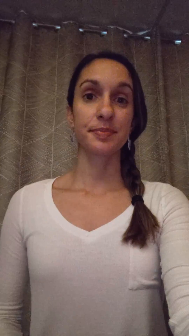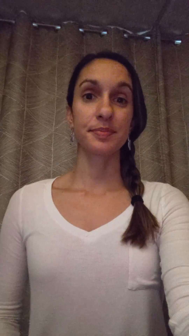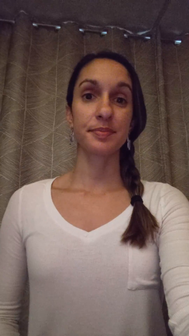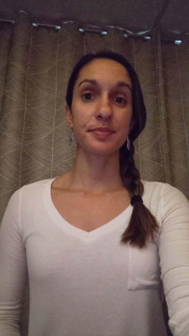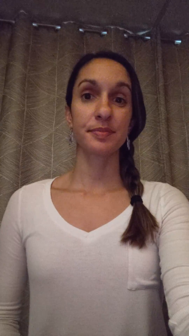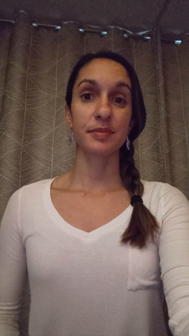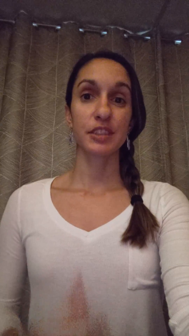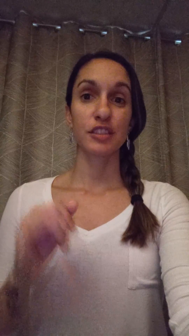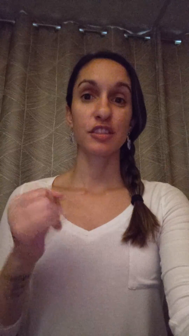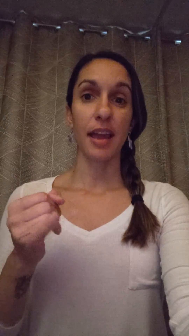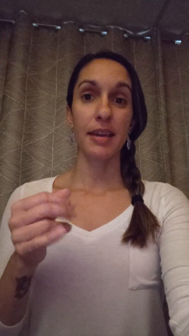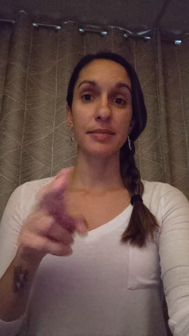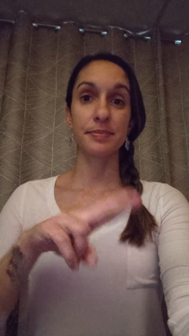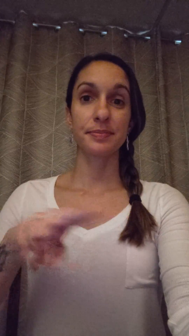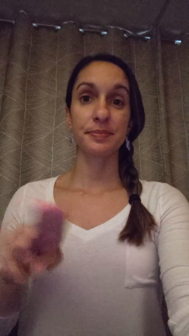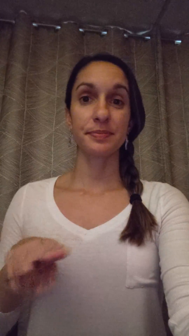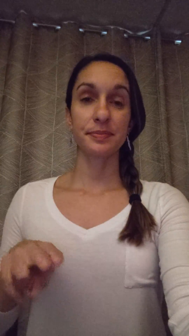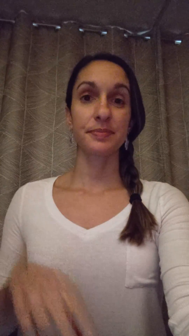jelly